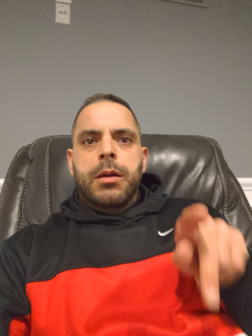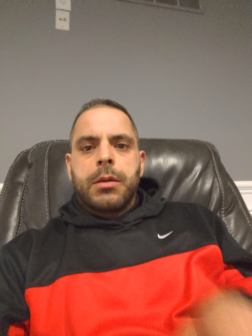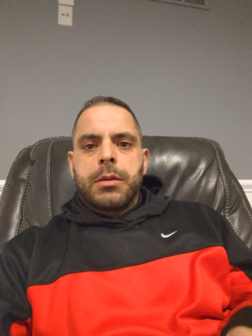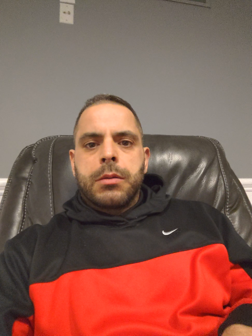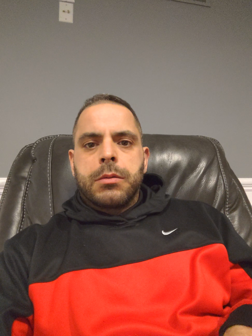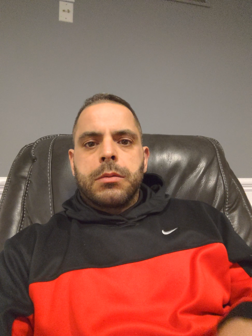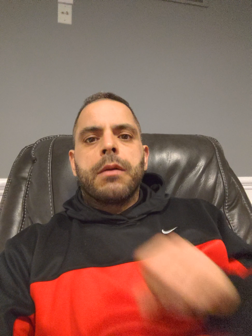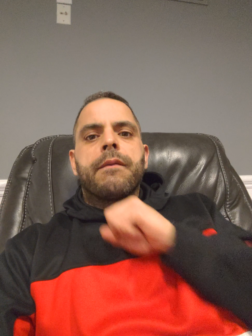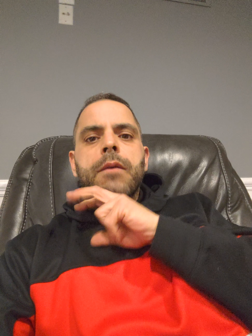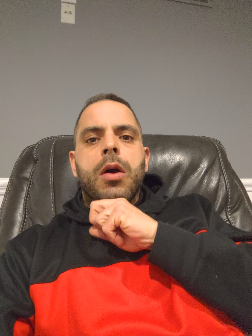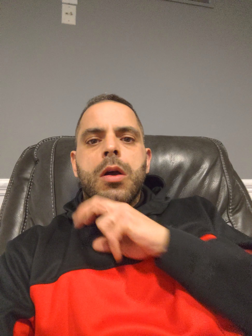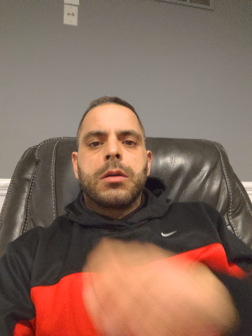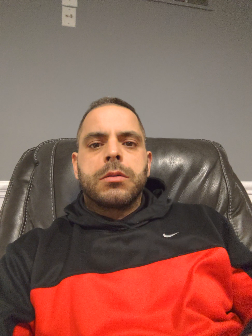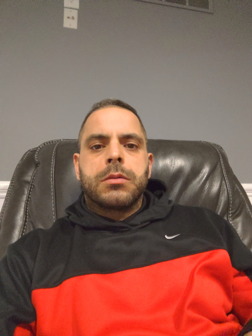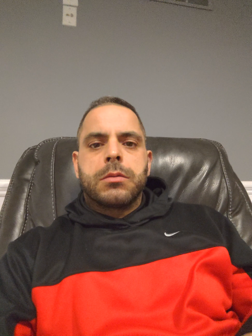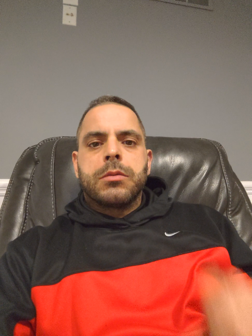frog